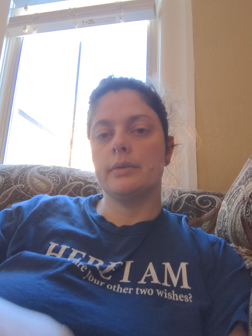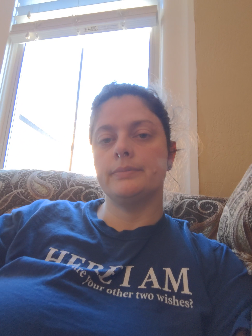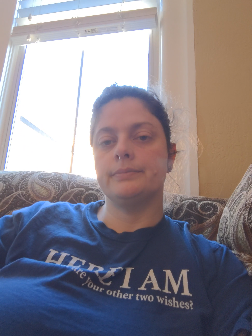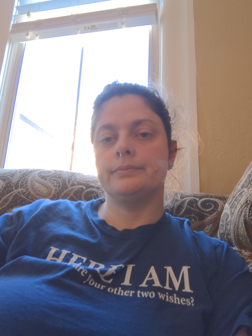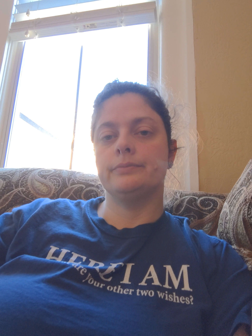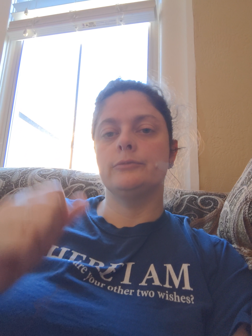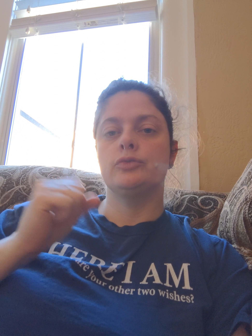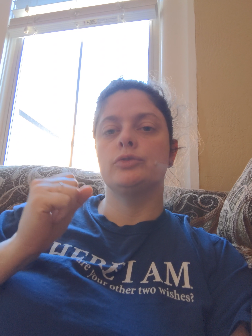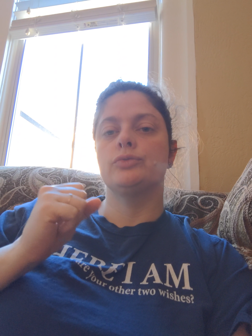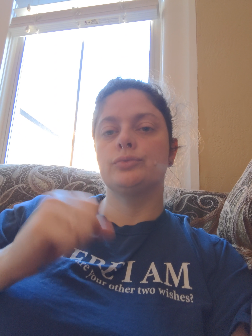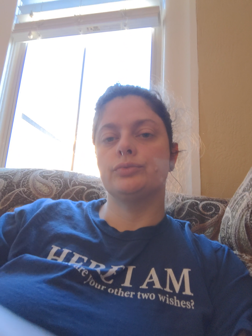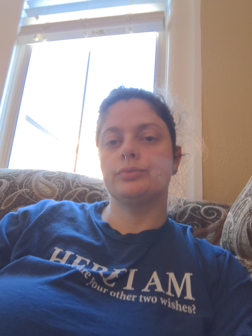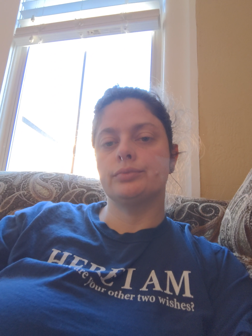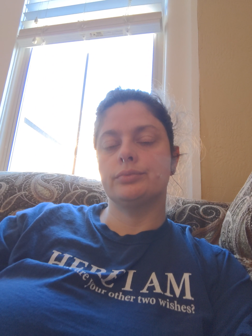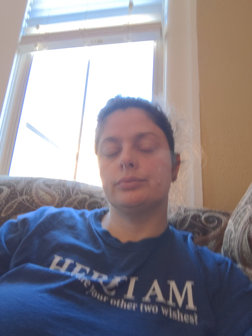refrigerator